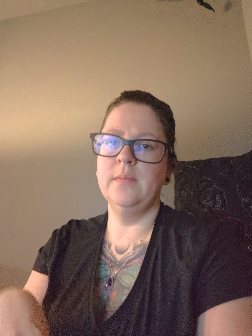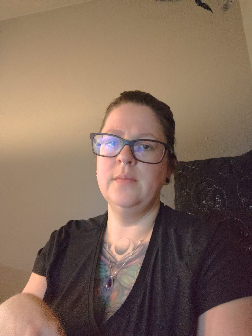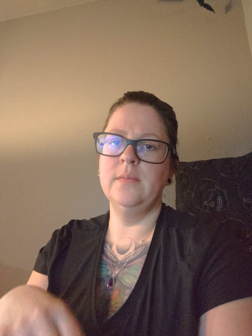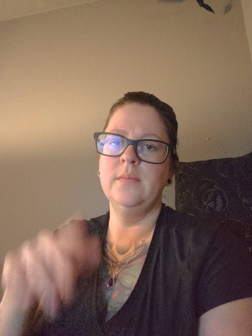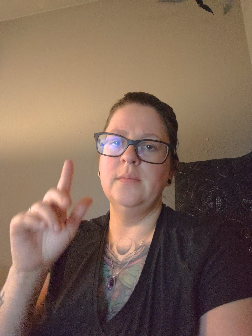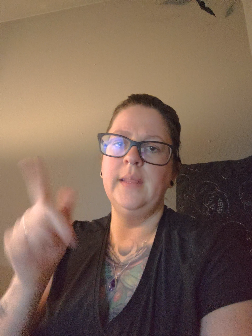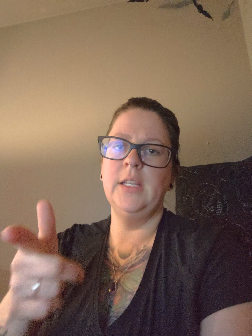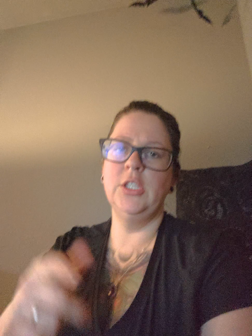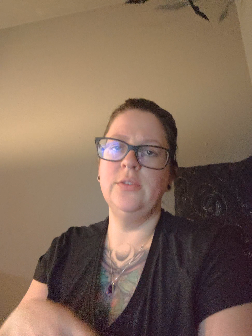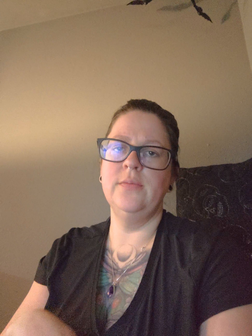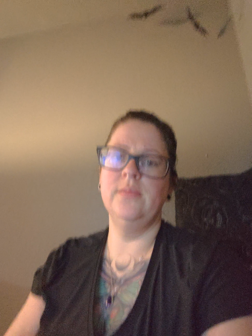later